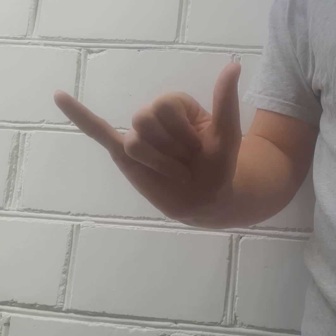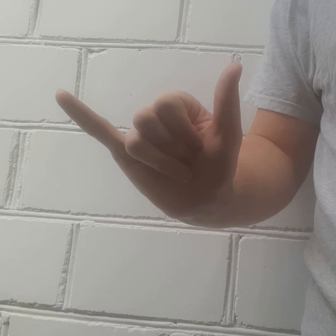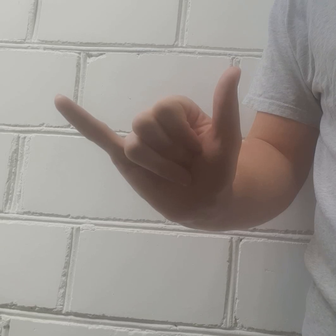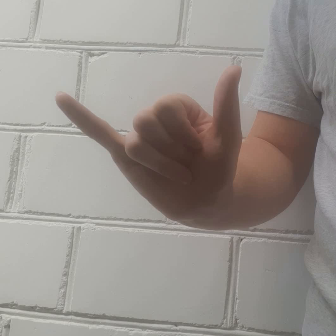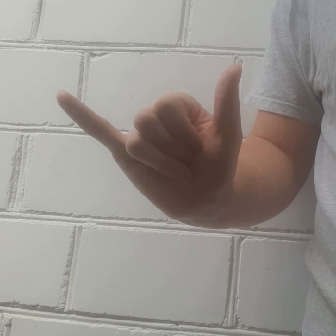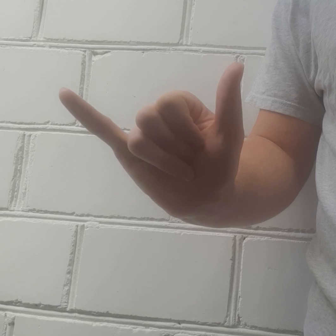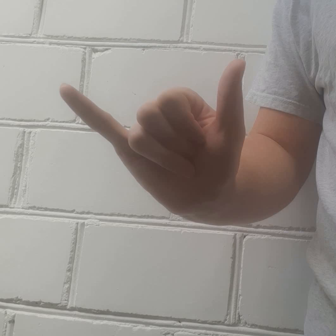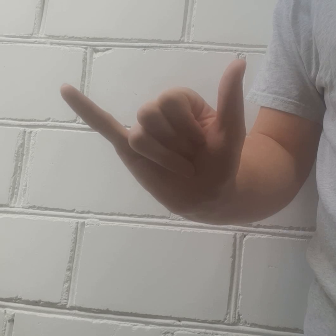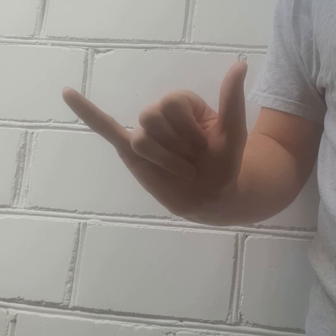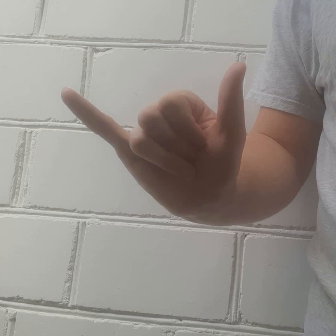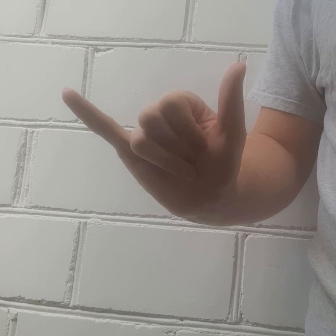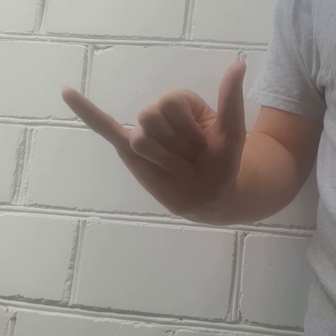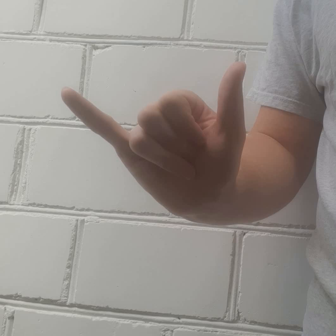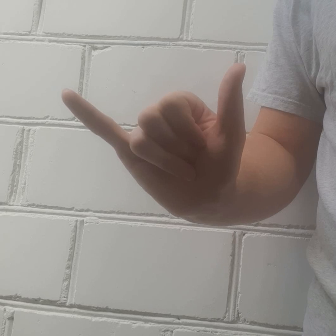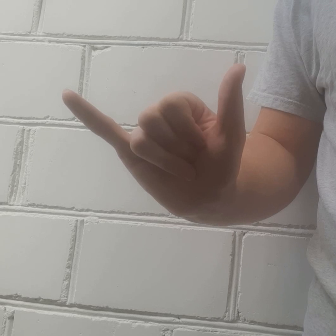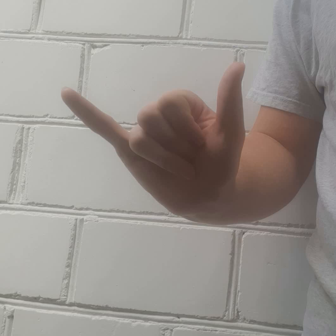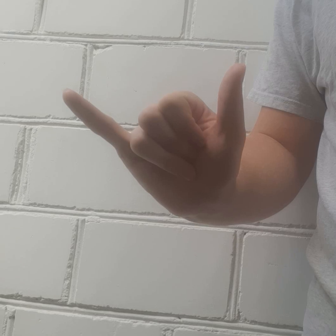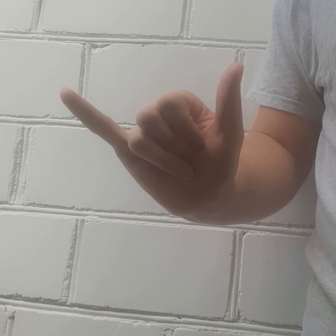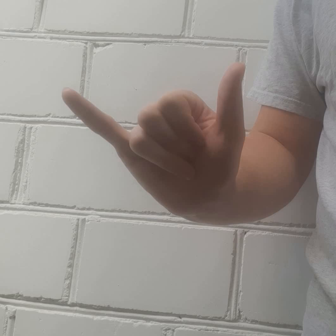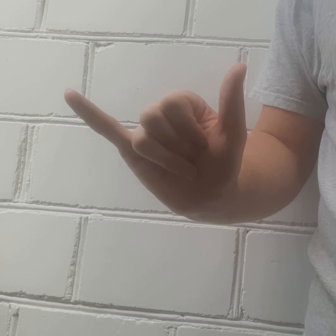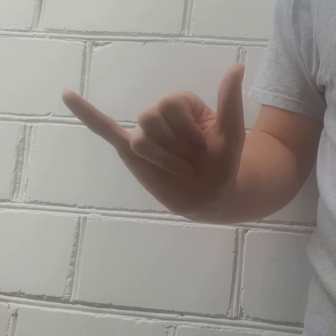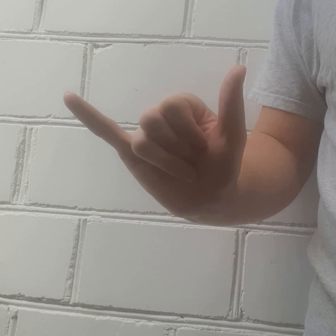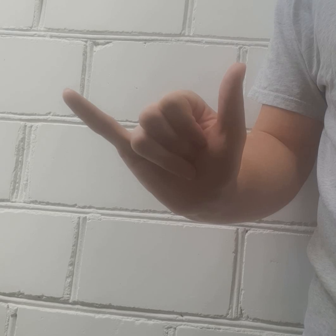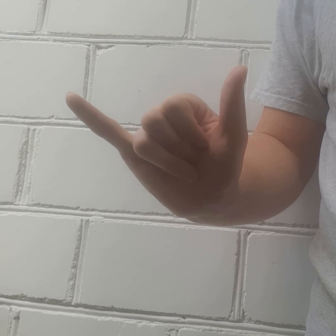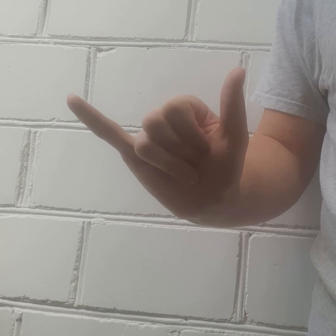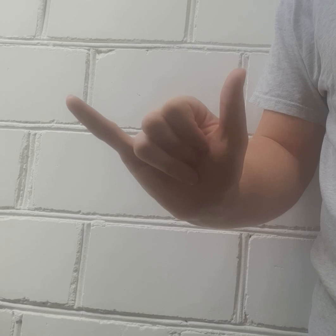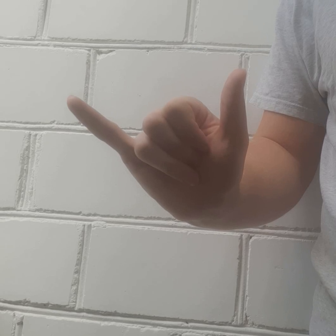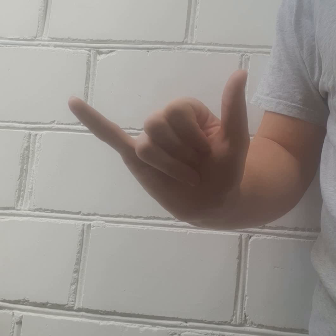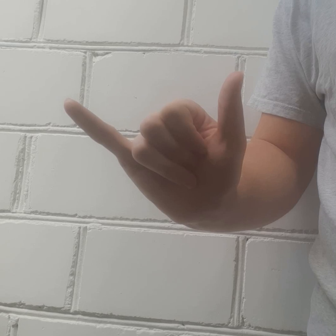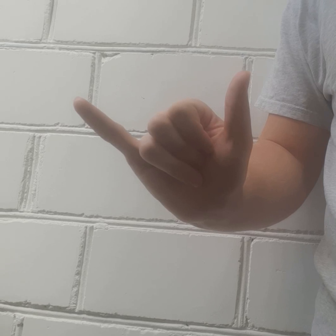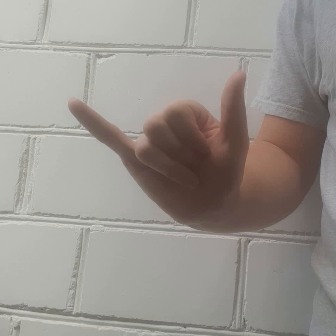У